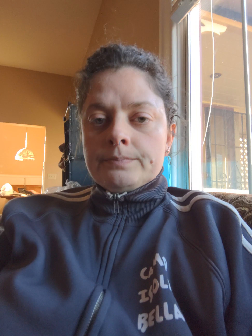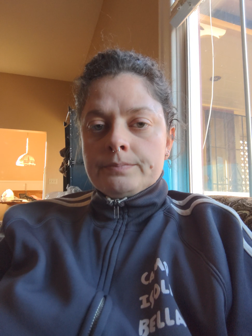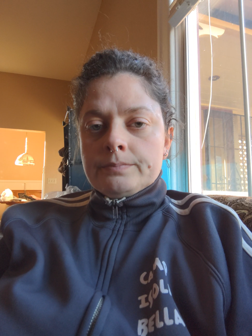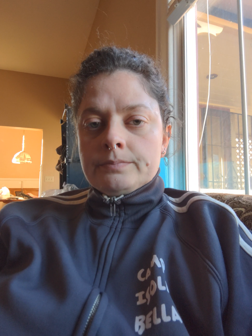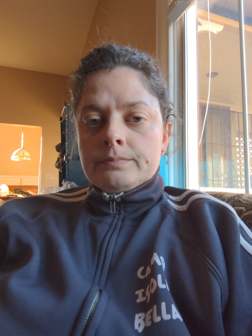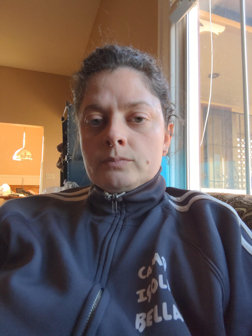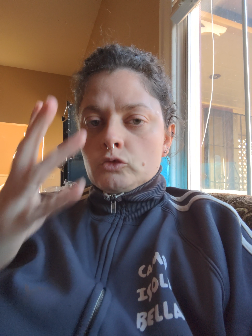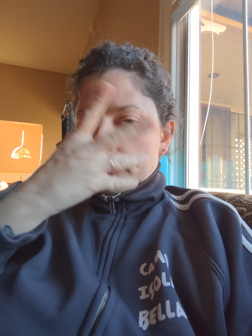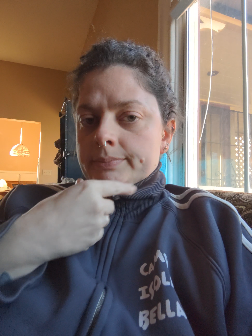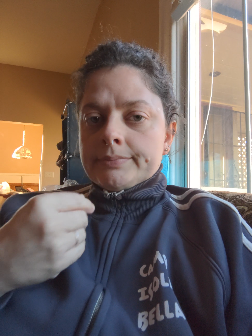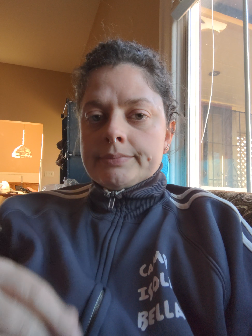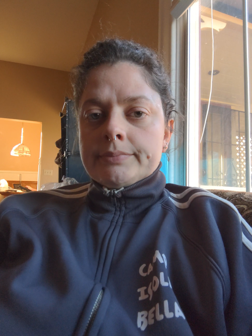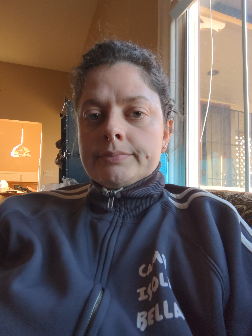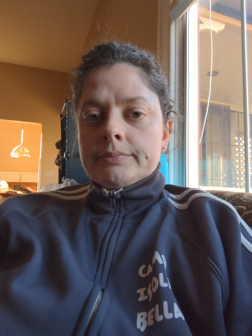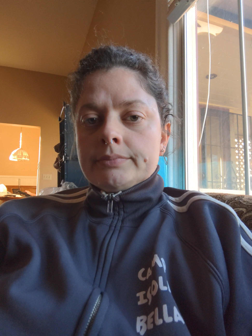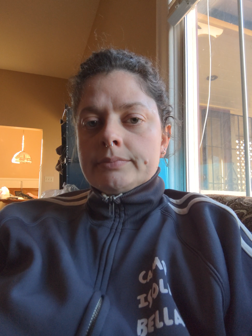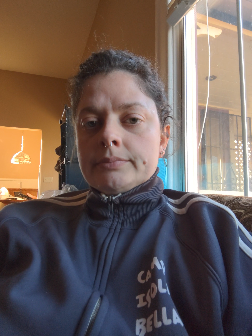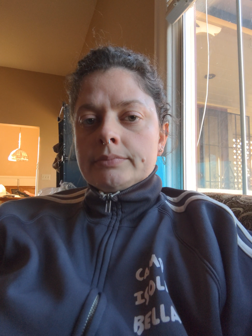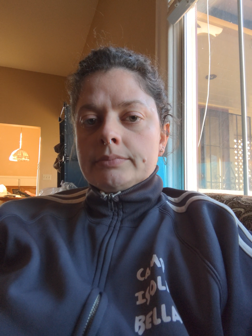pretty